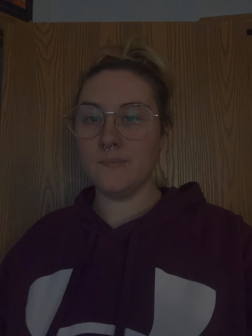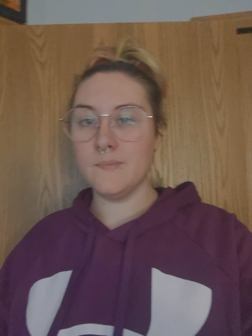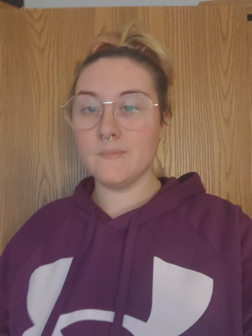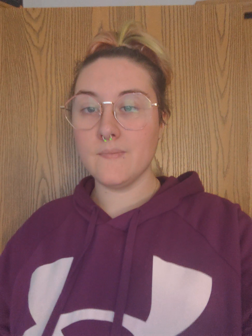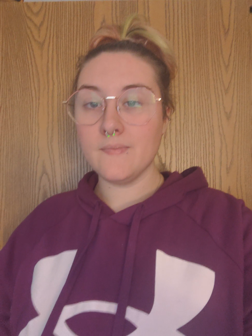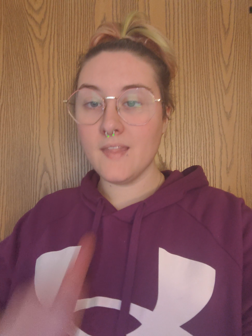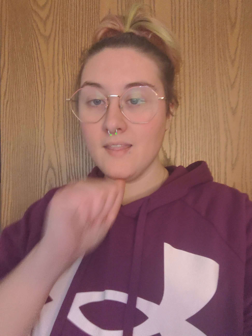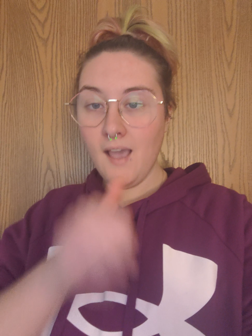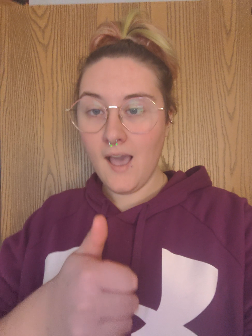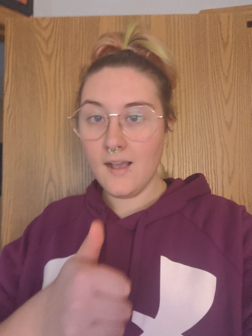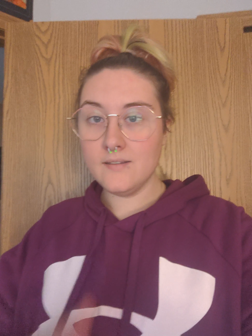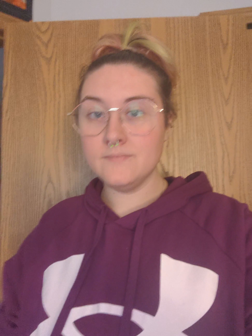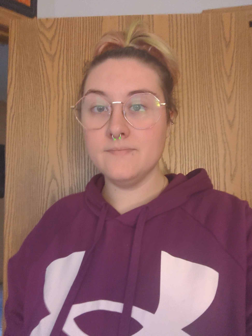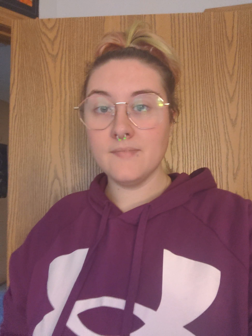not